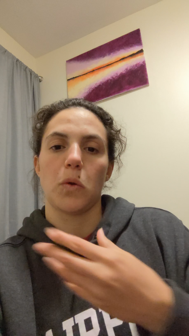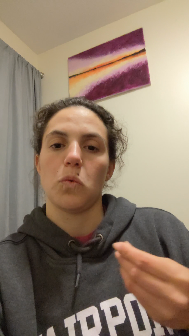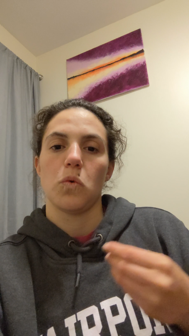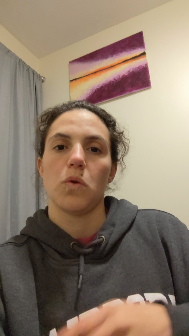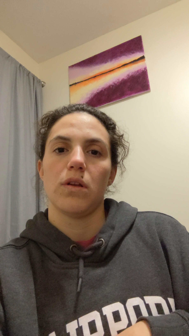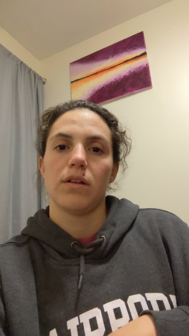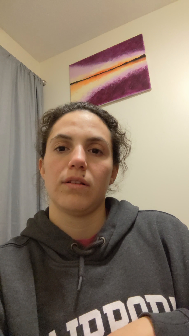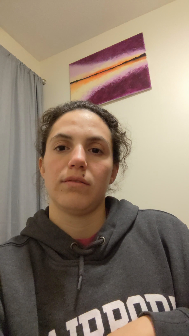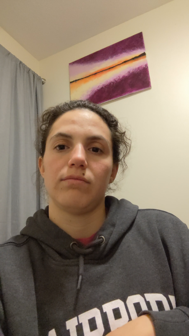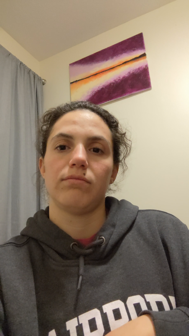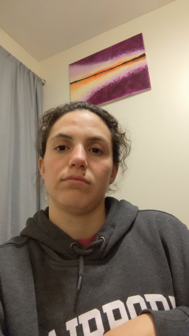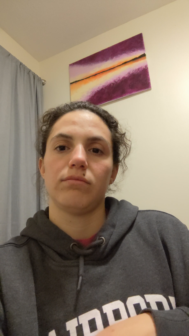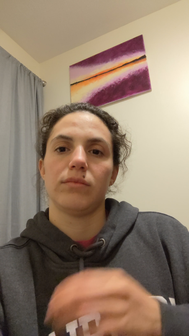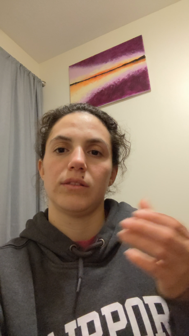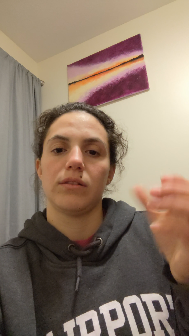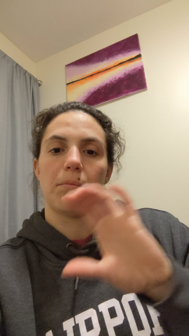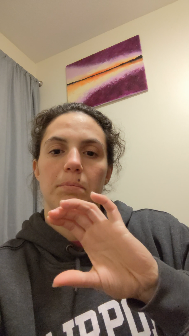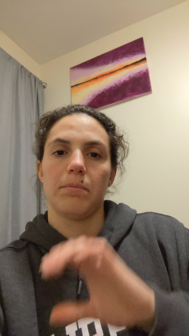dump